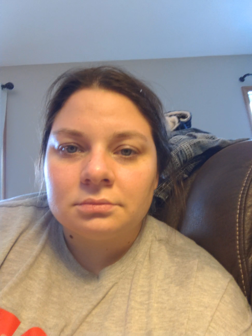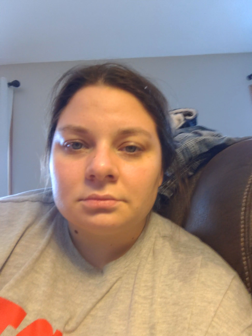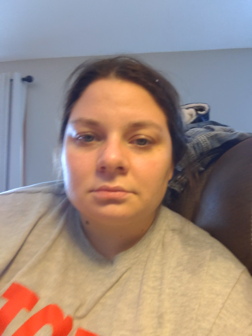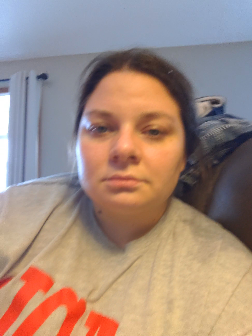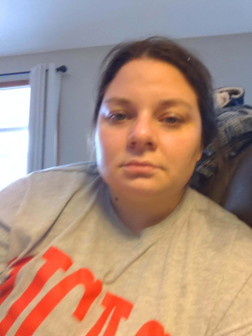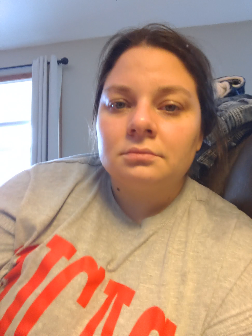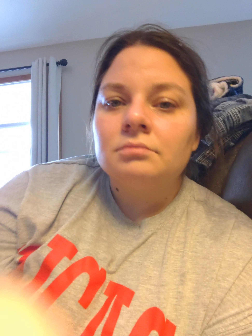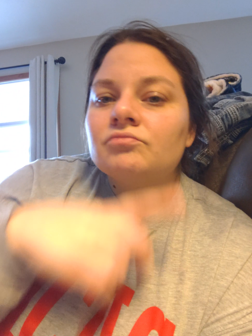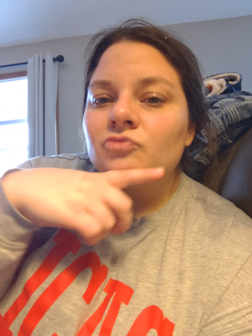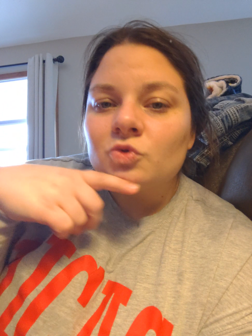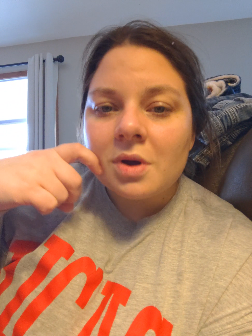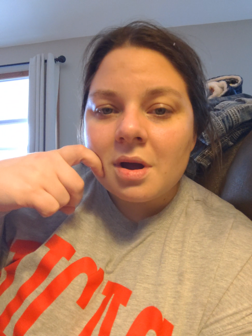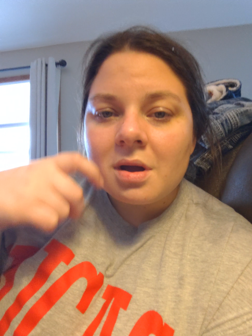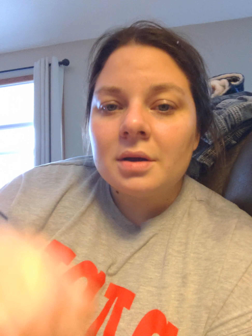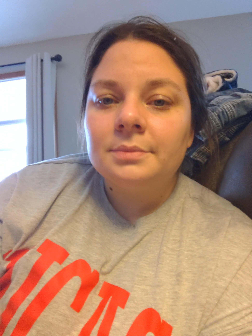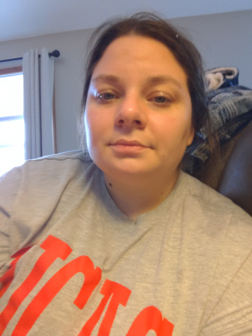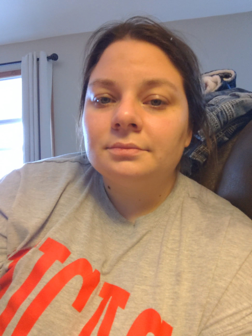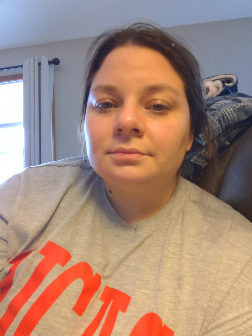dry